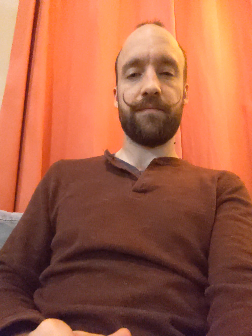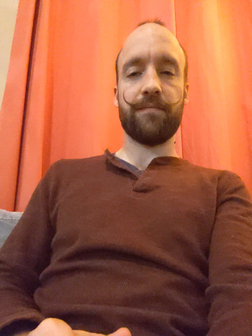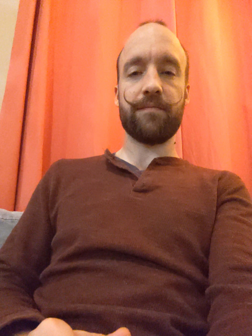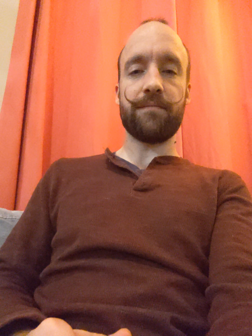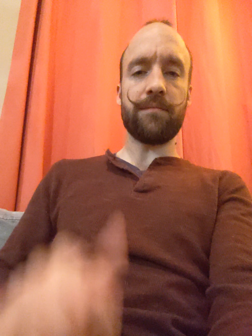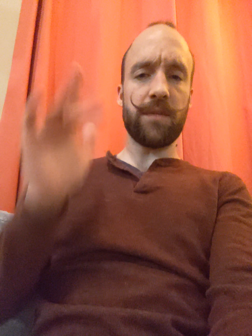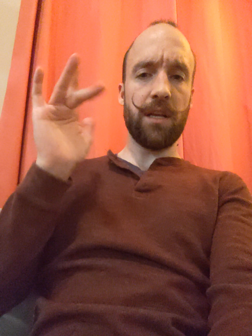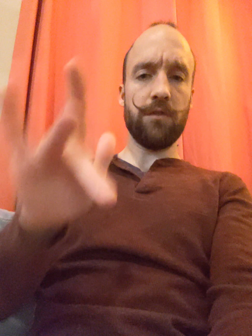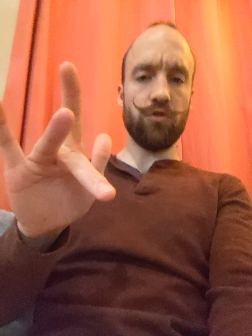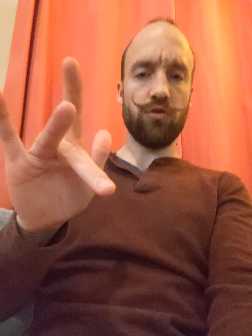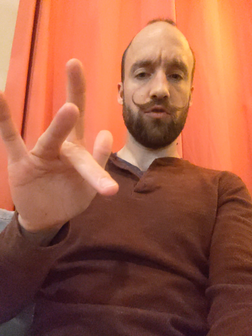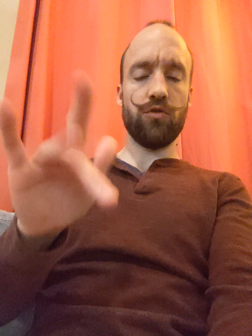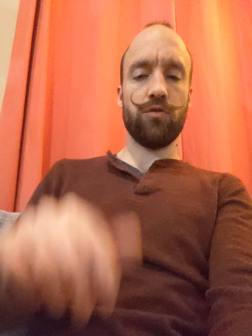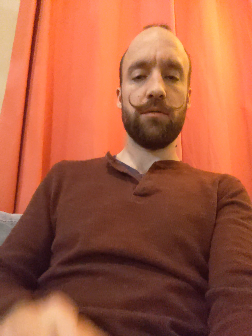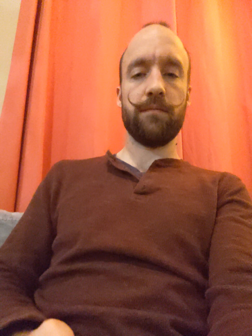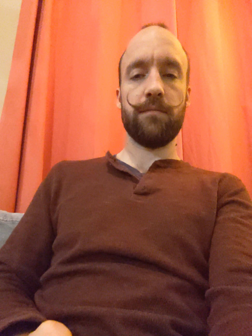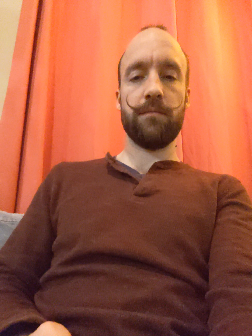touch